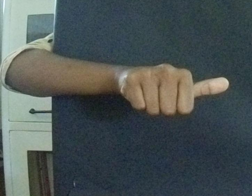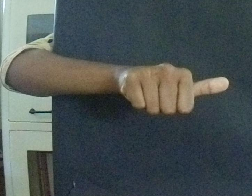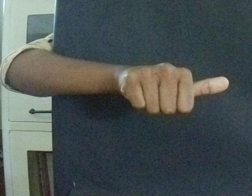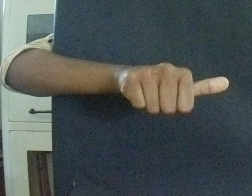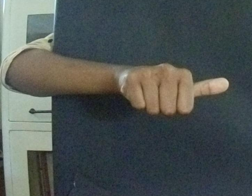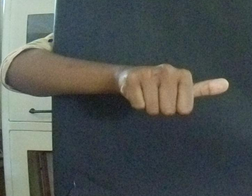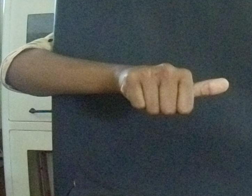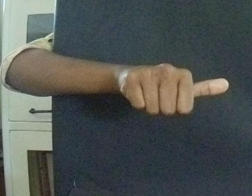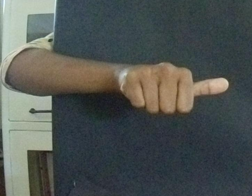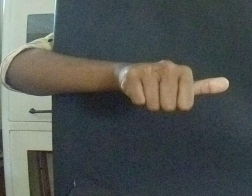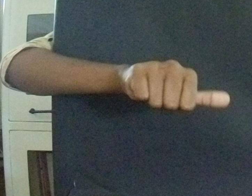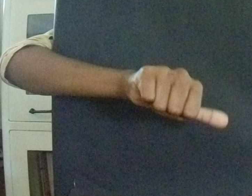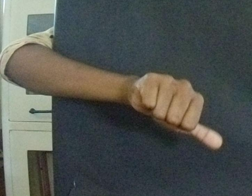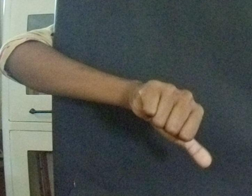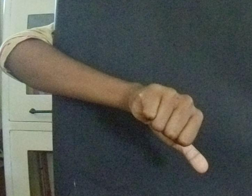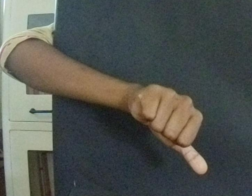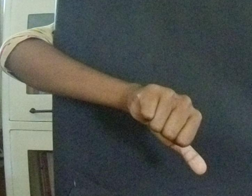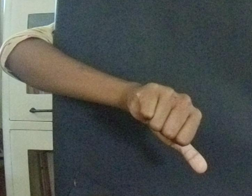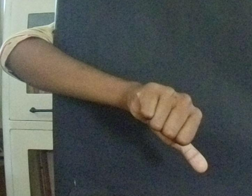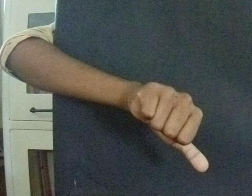lose